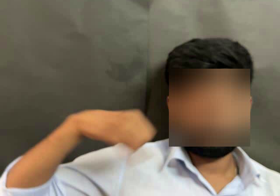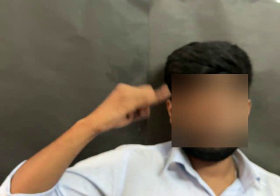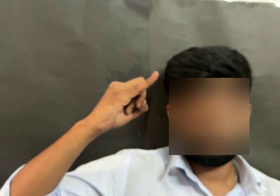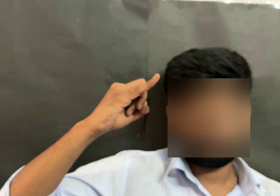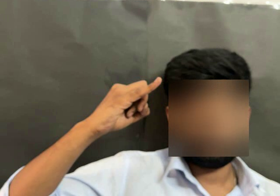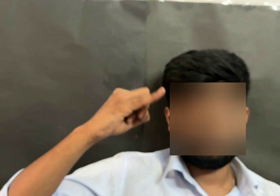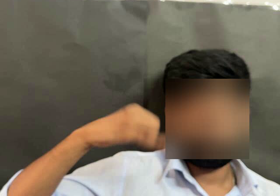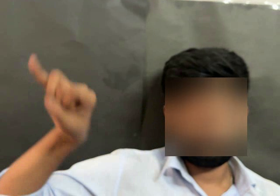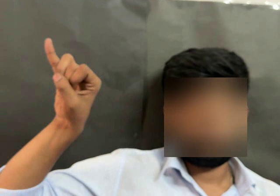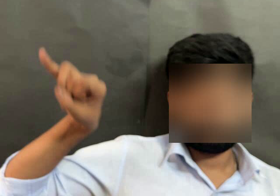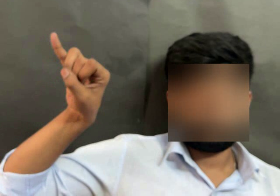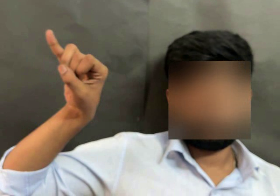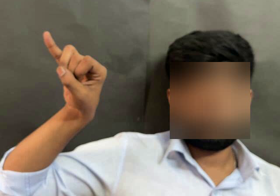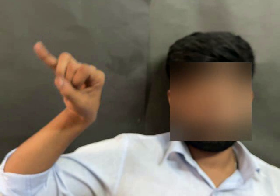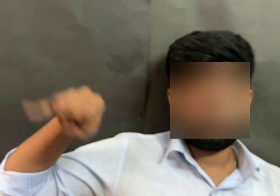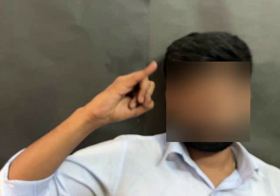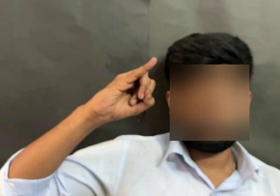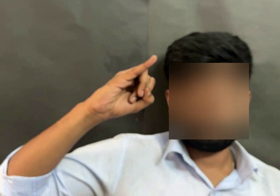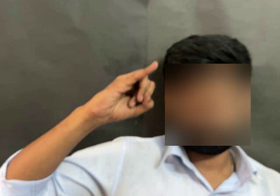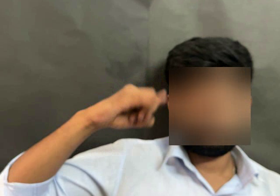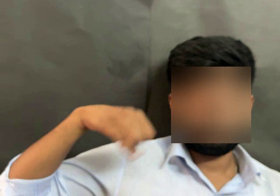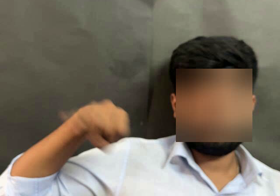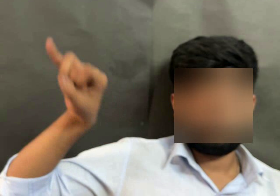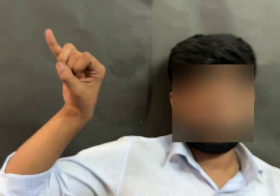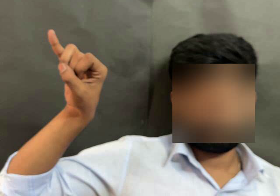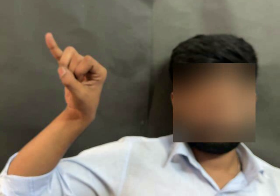J